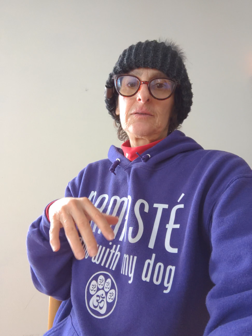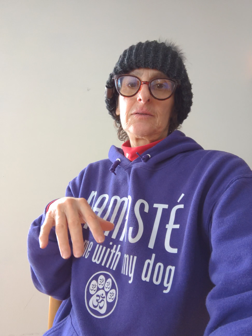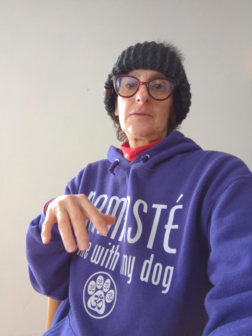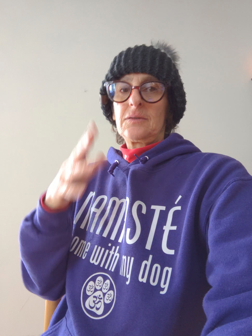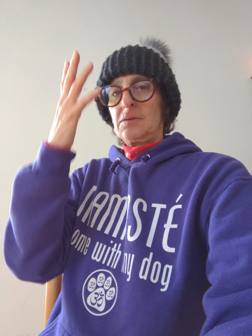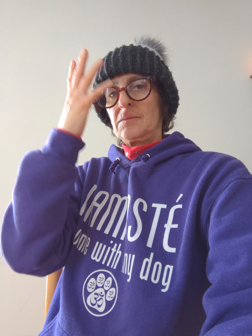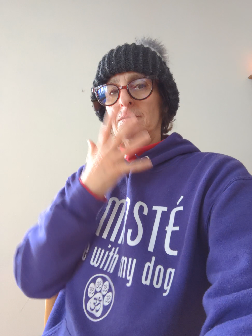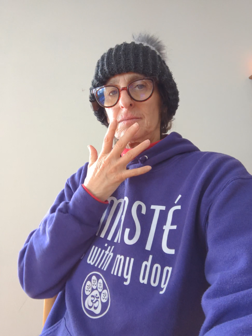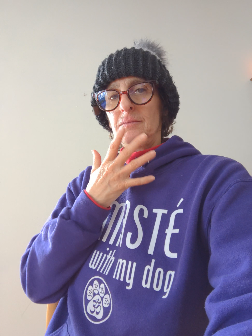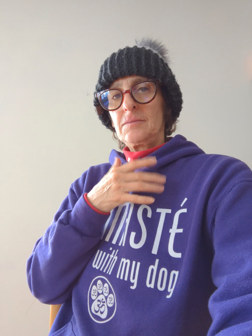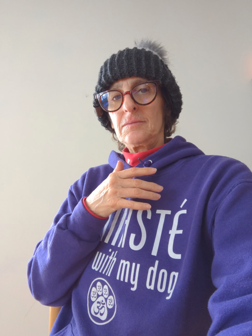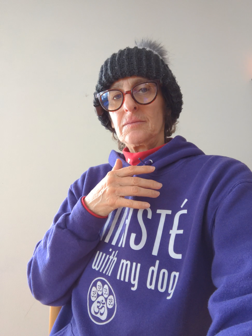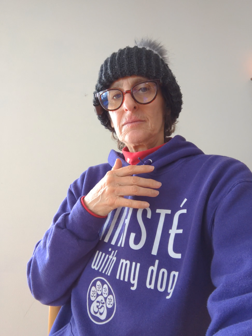sad